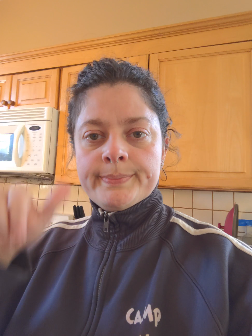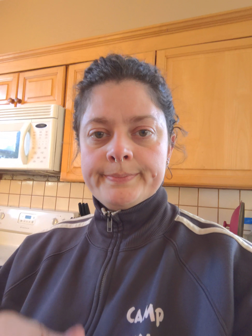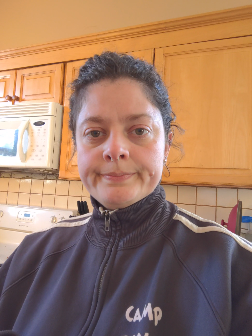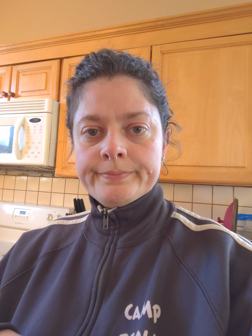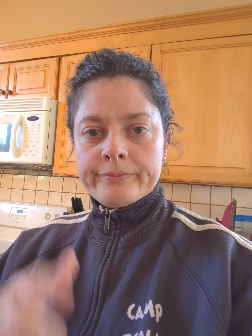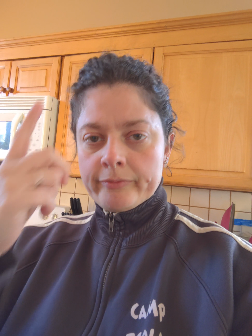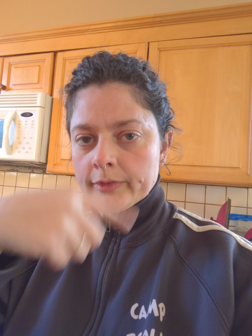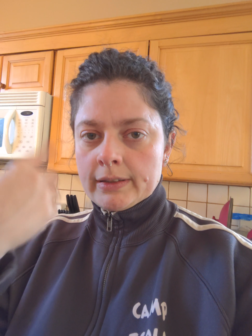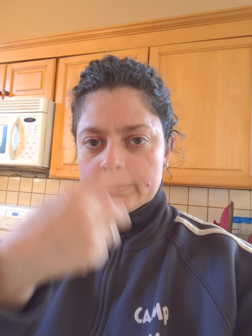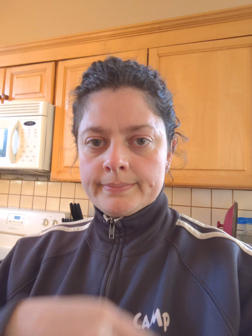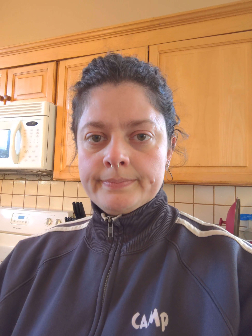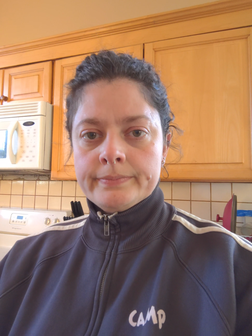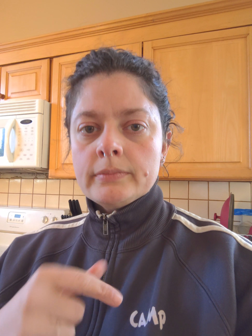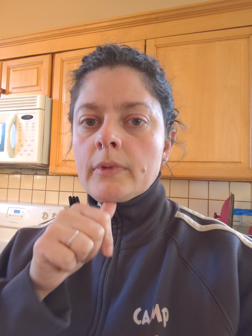face